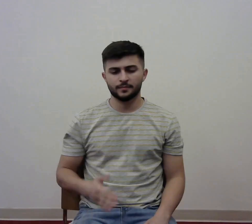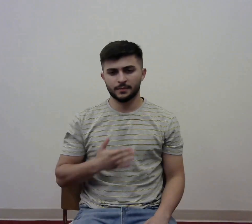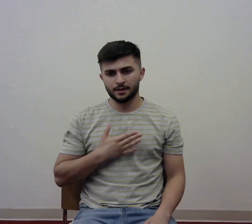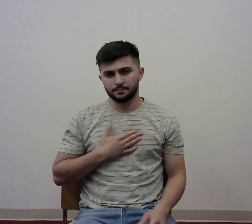mən